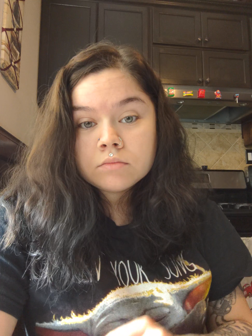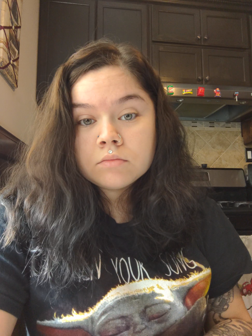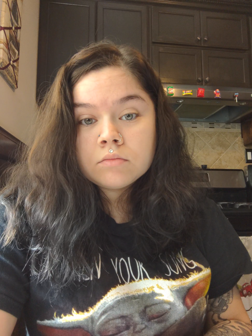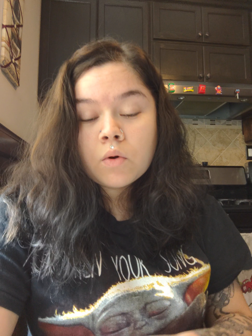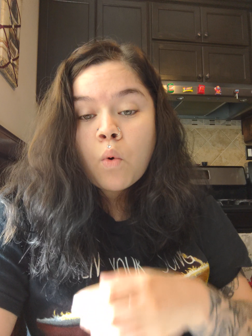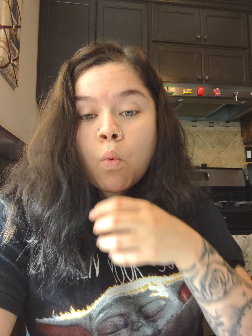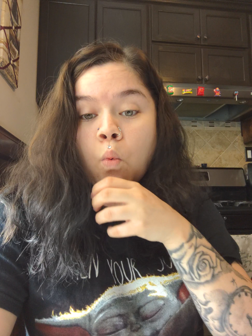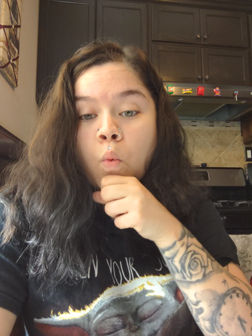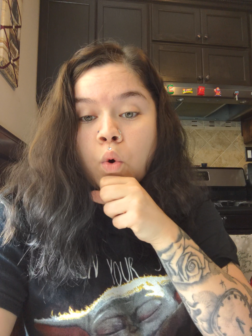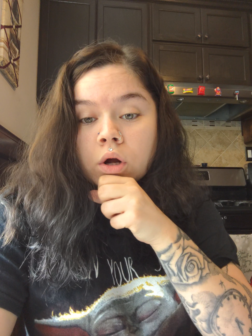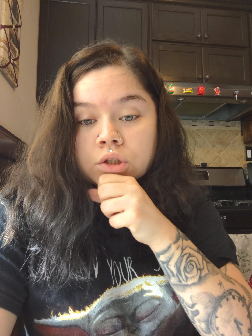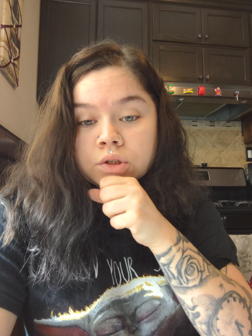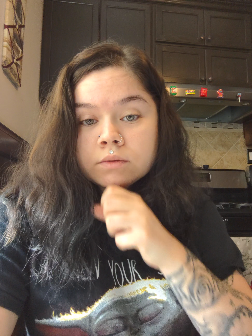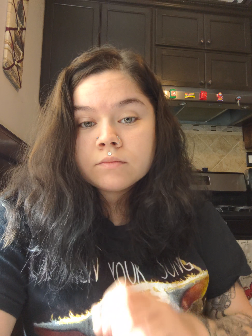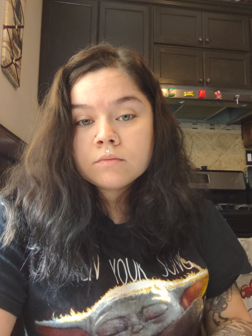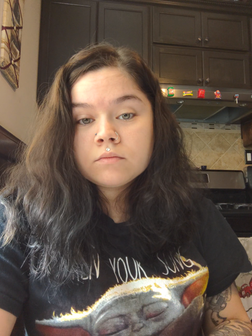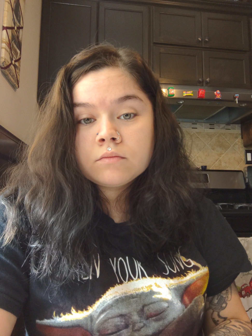orange